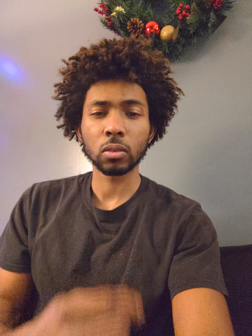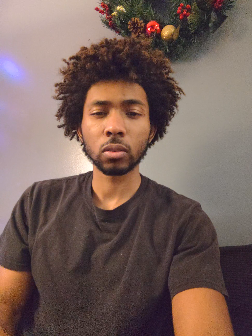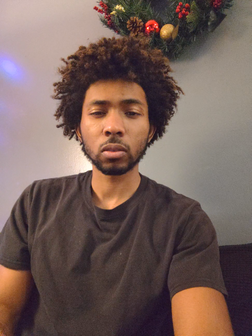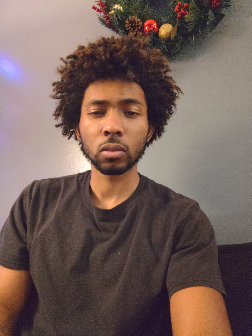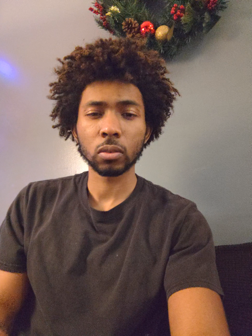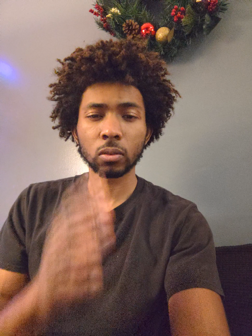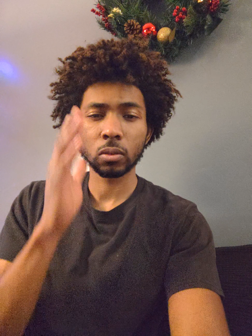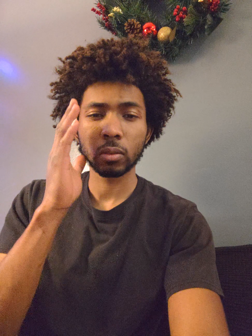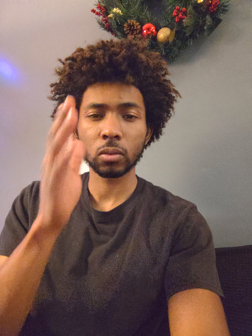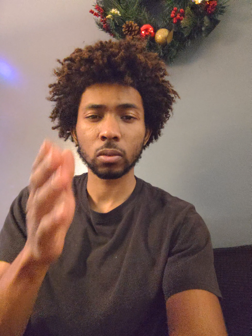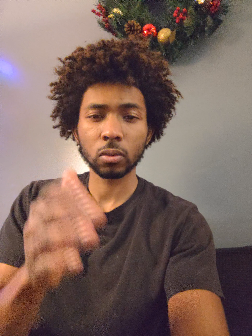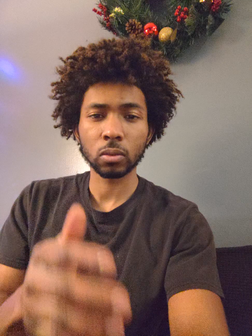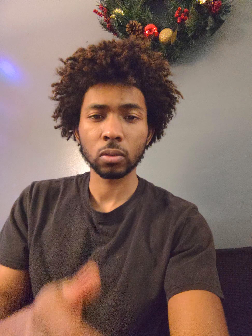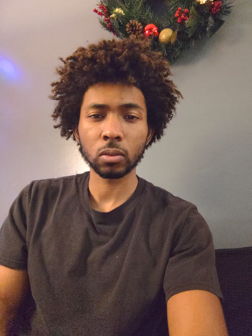will